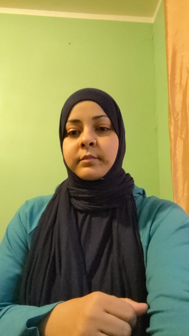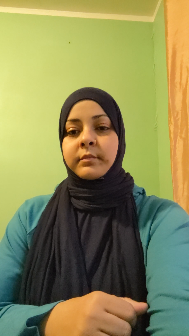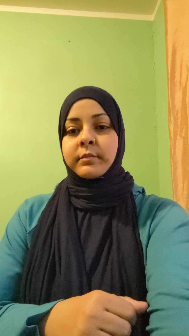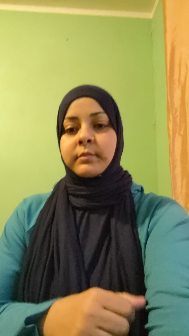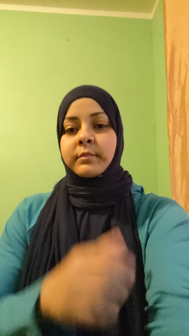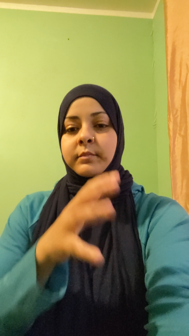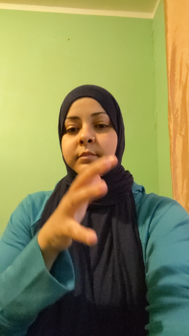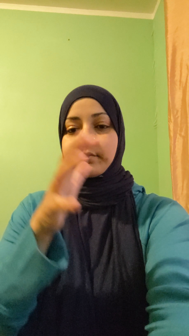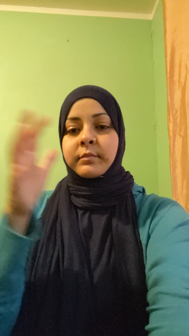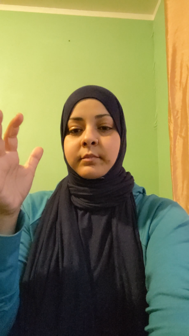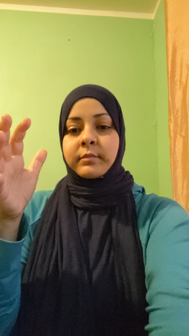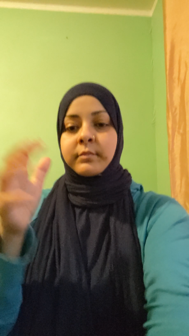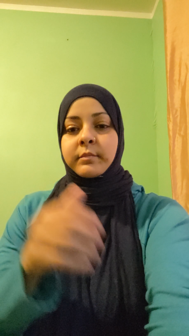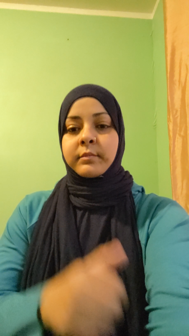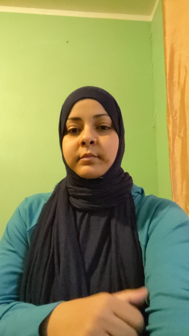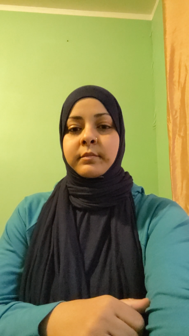a lot